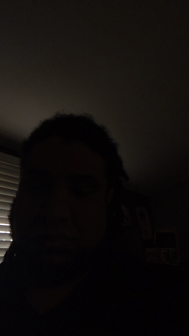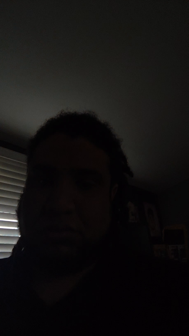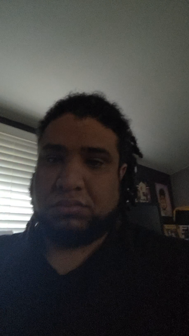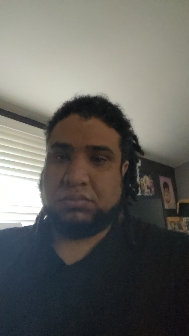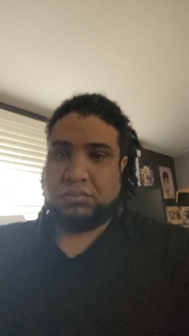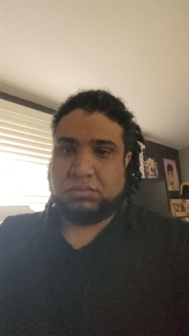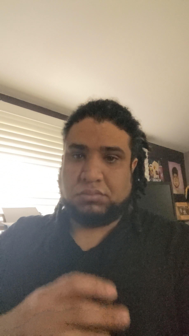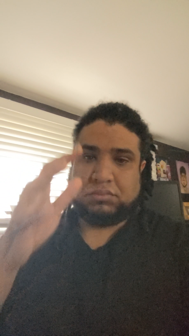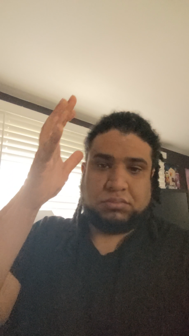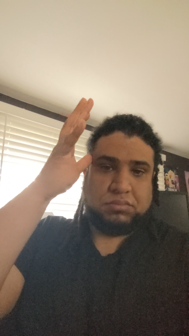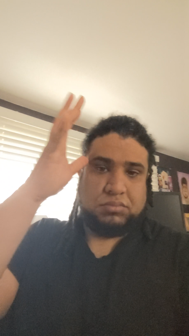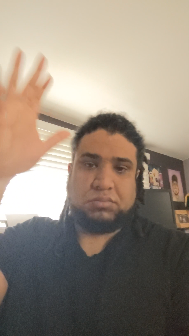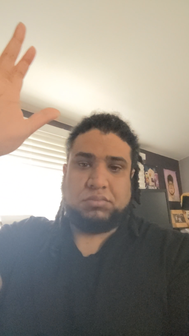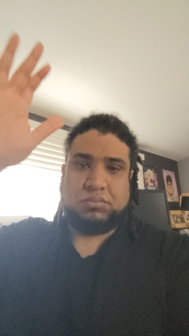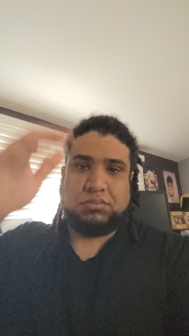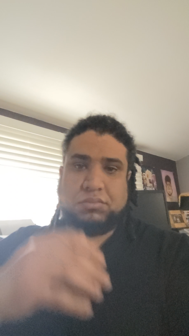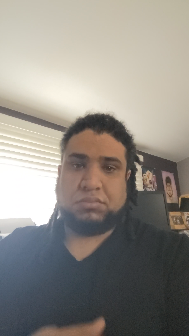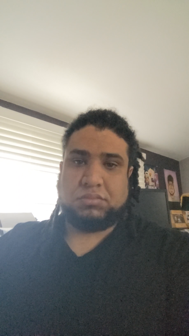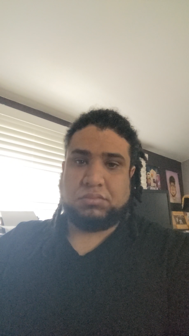deer